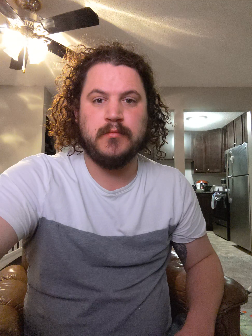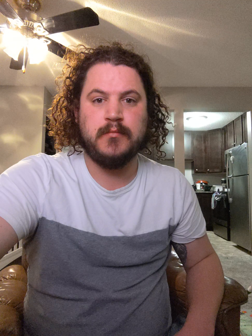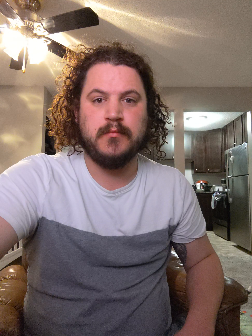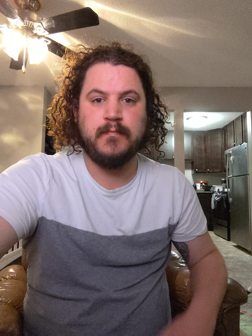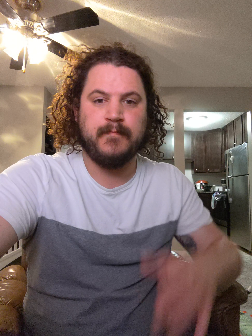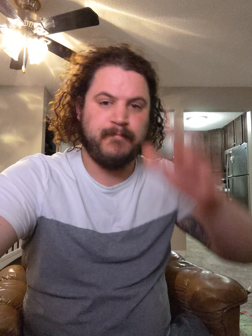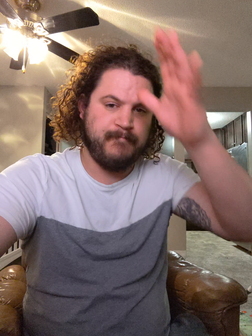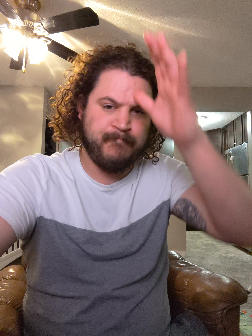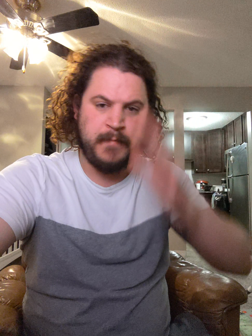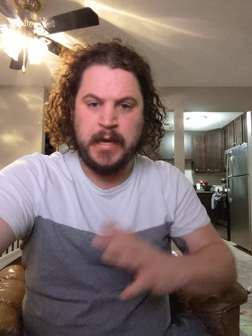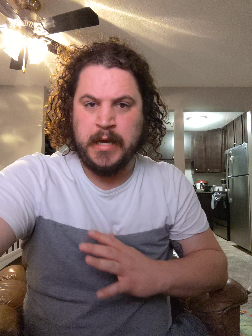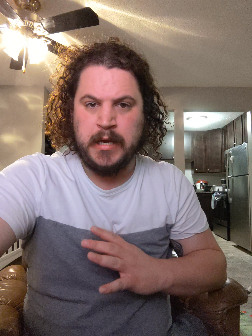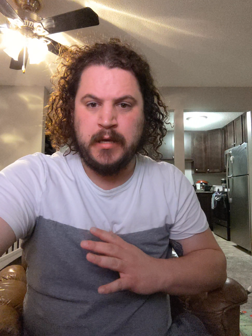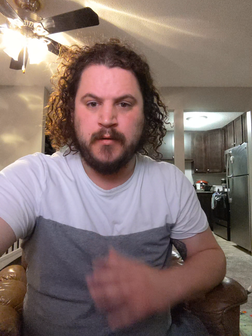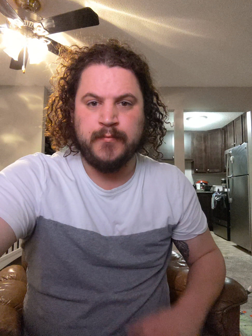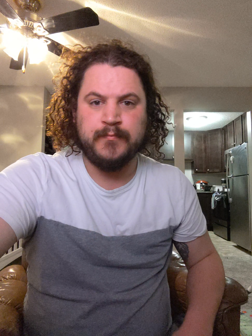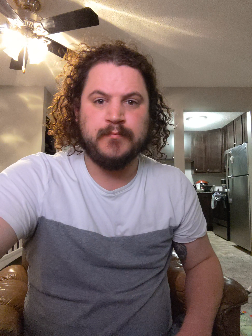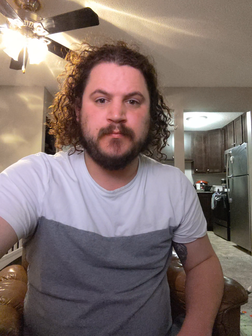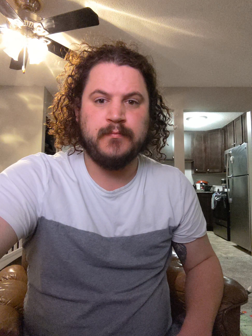man